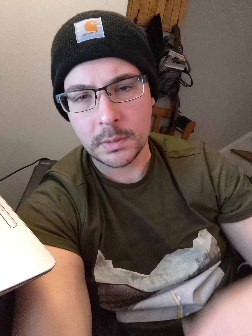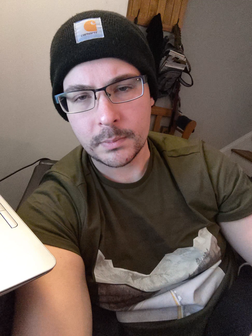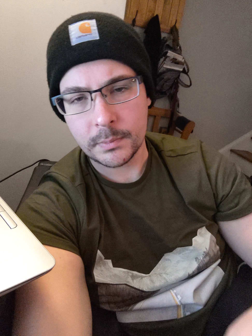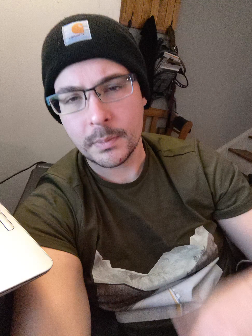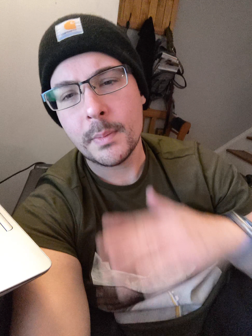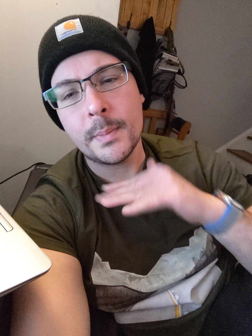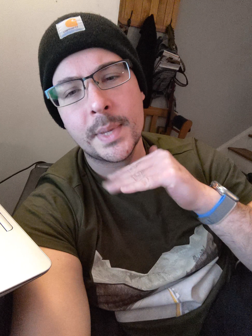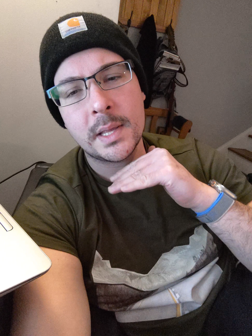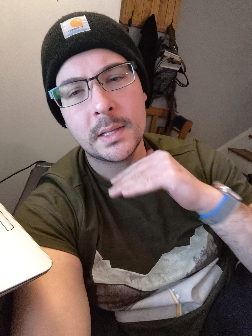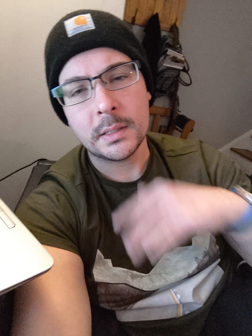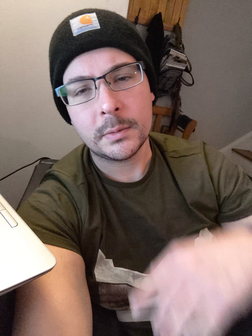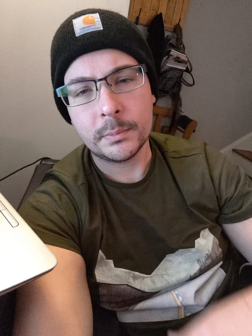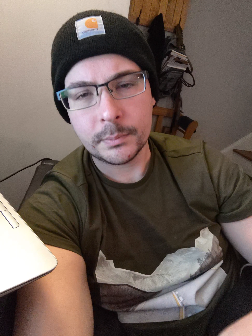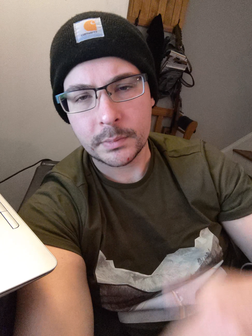pig